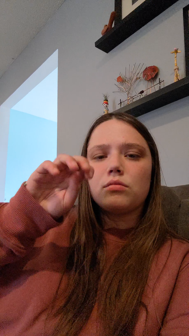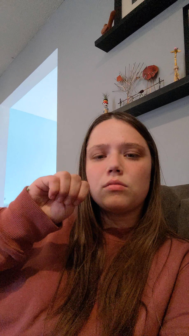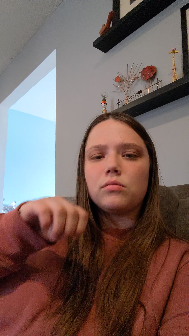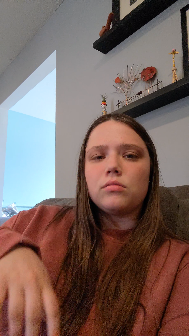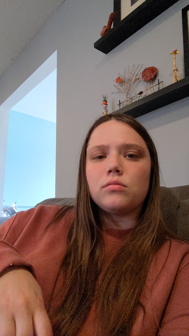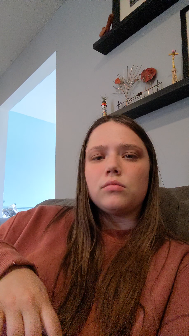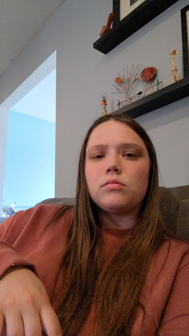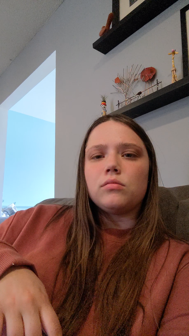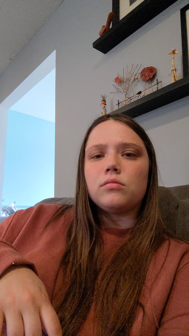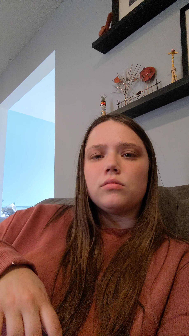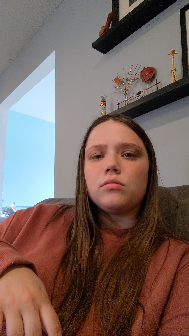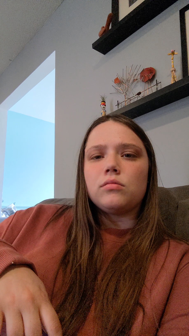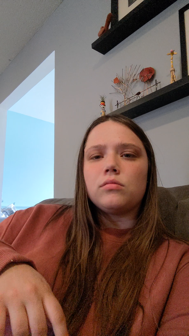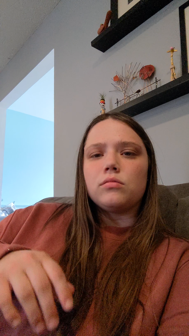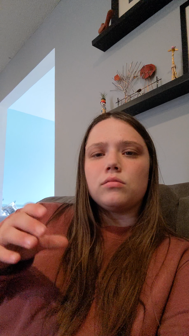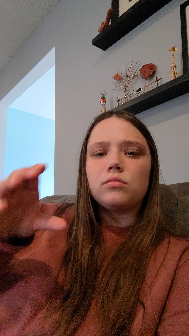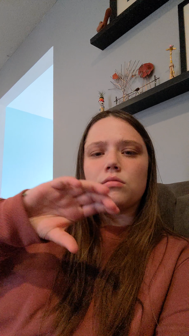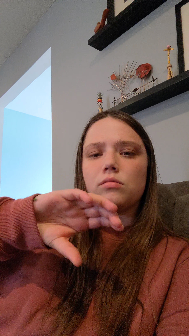dump